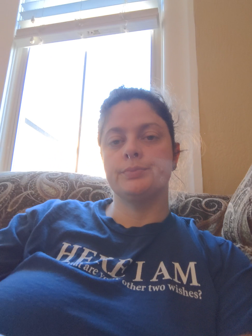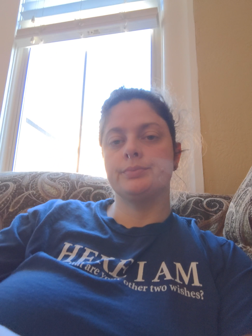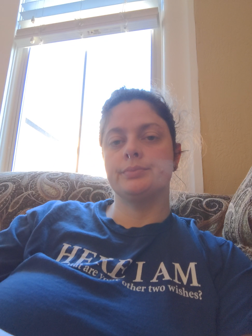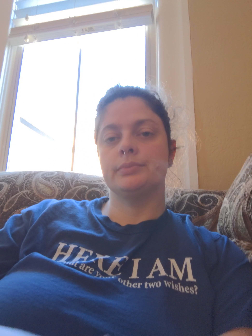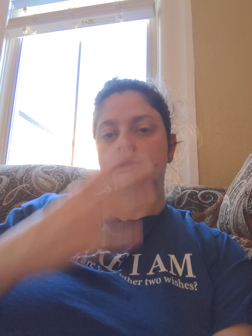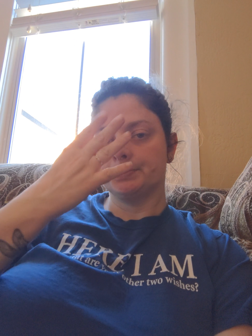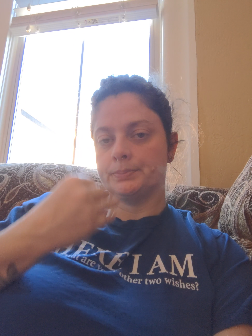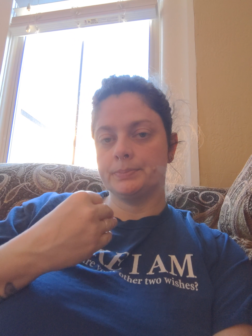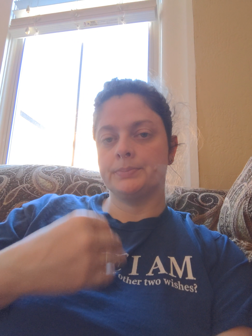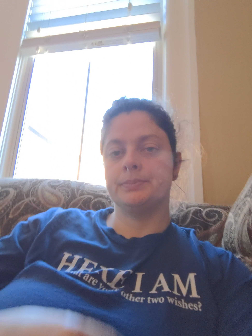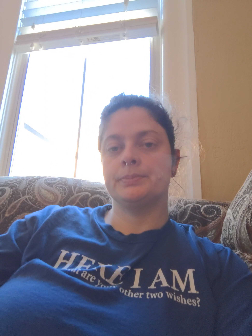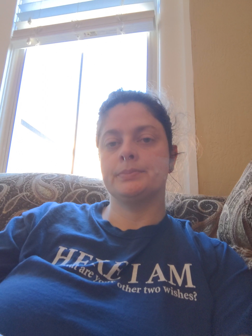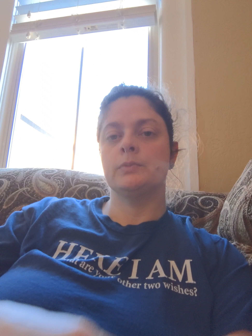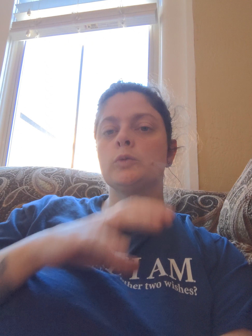sleep